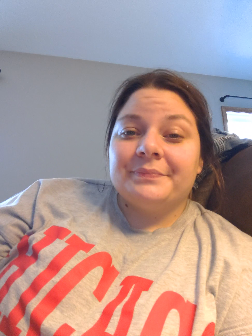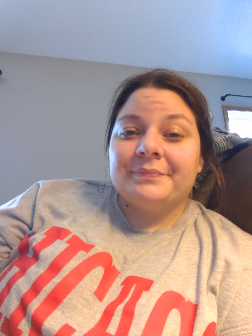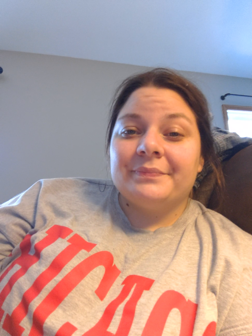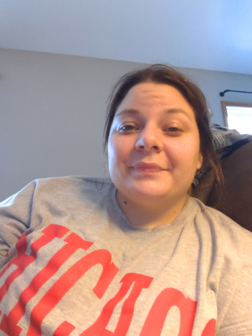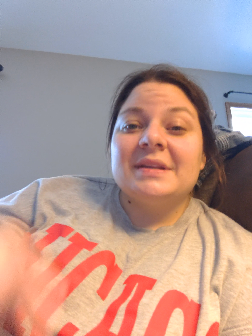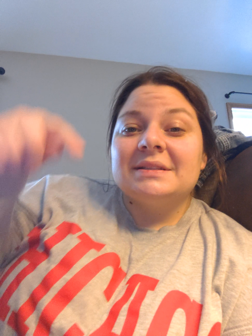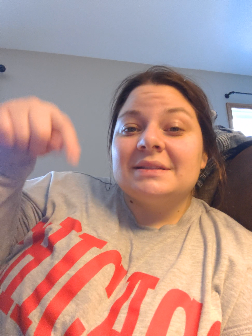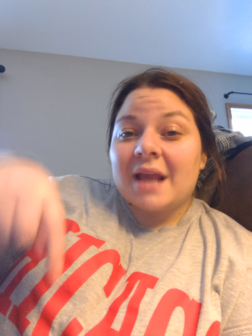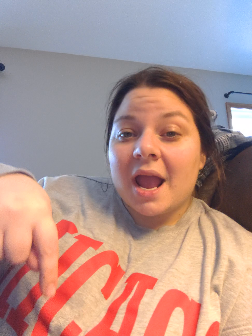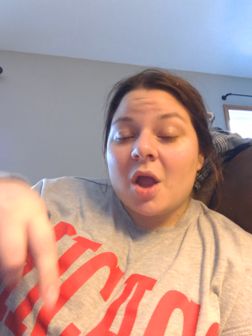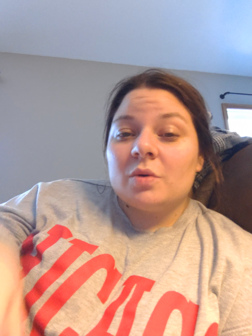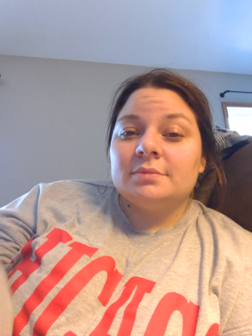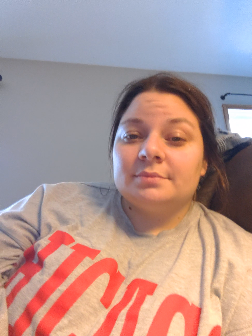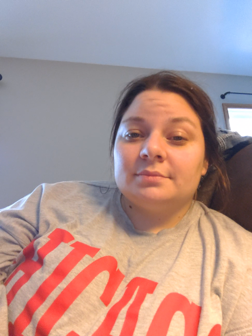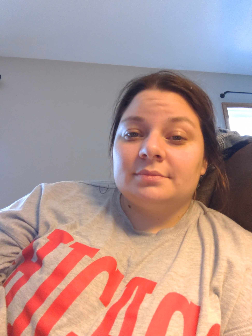down